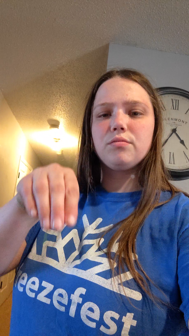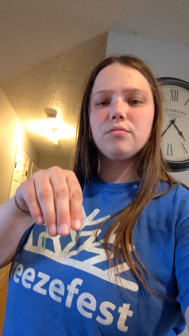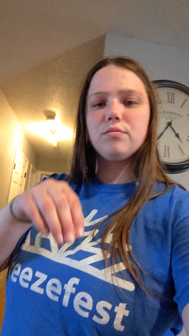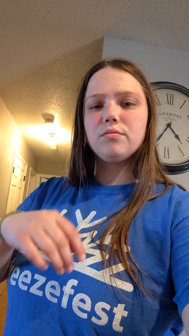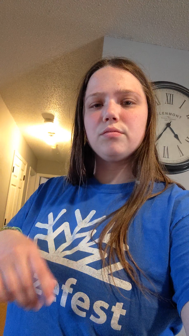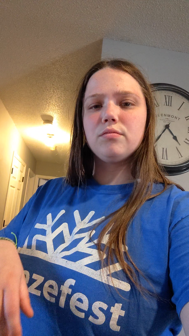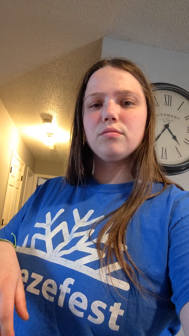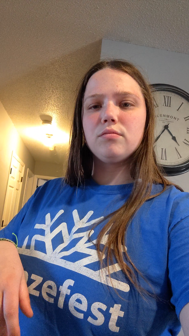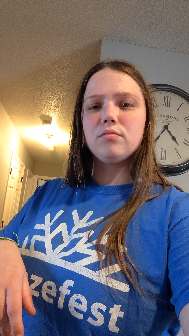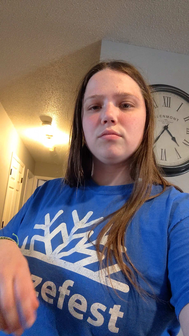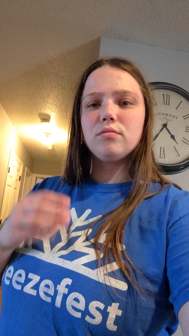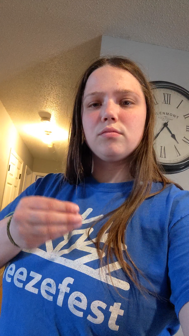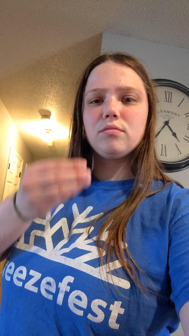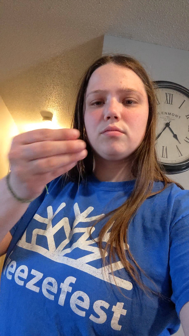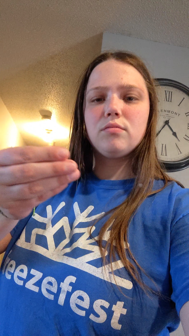buy